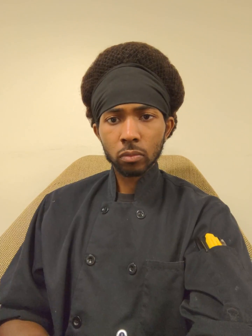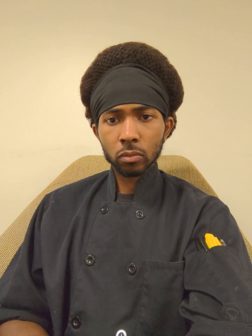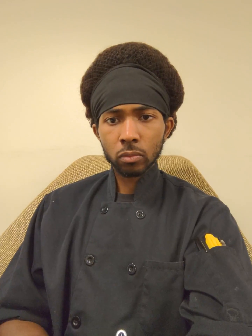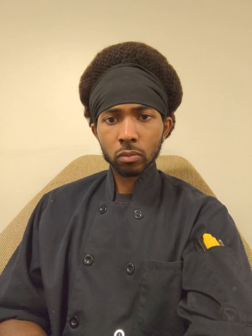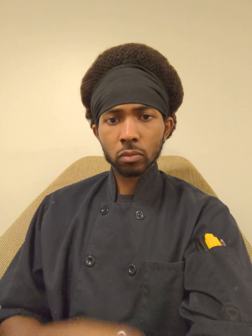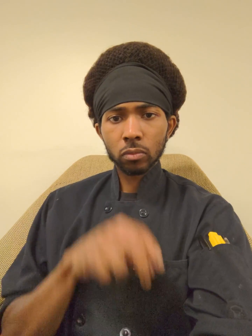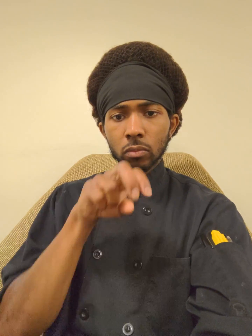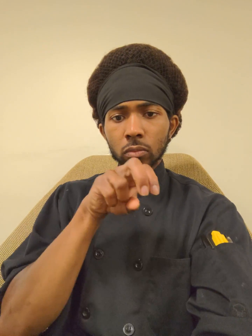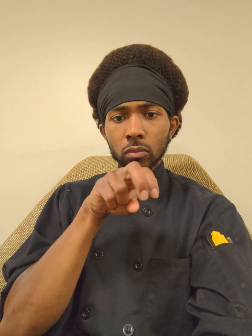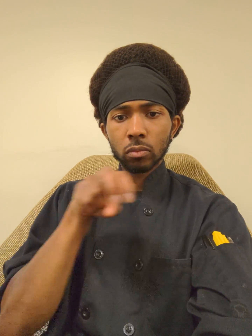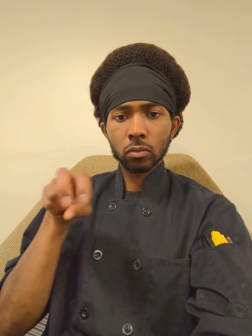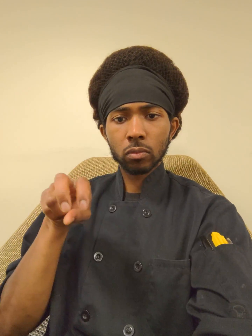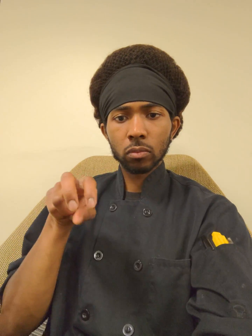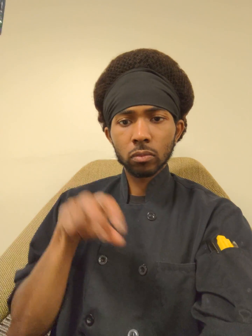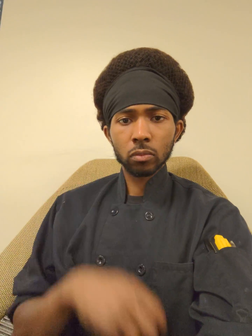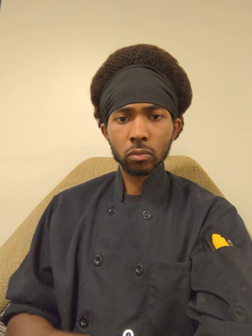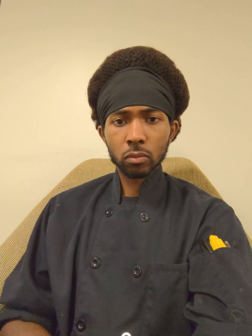bench